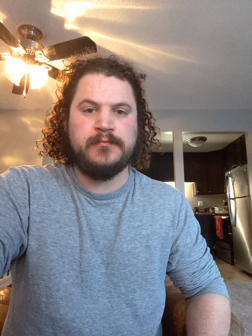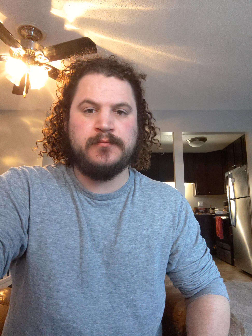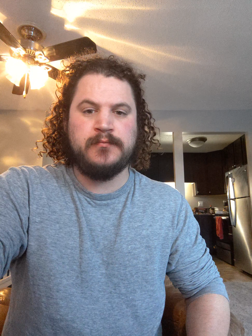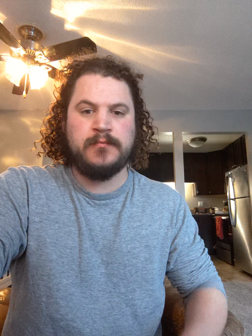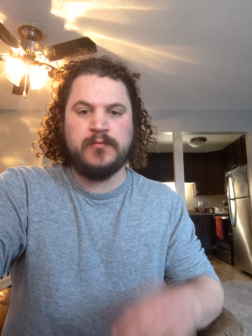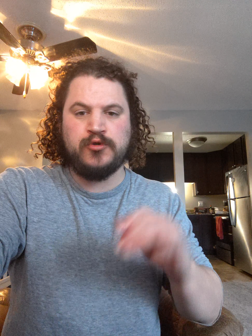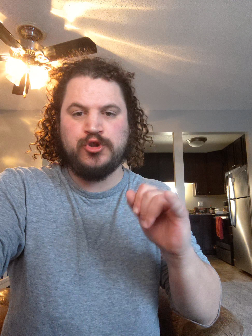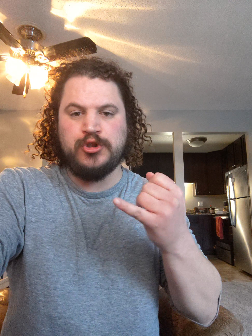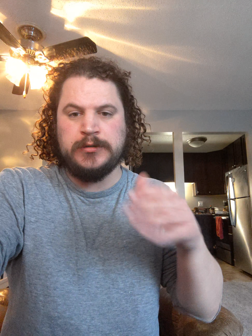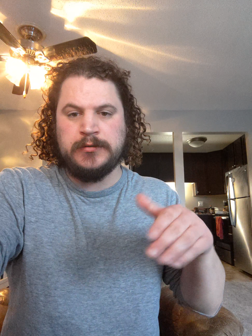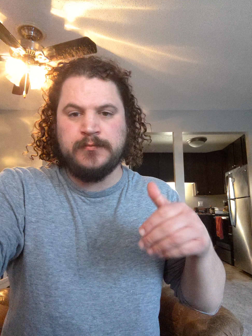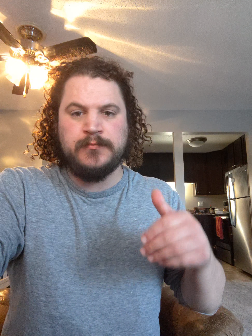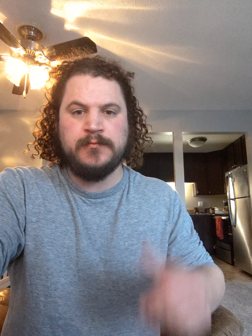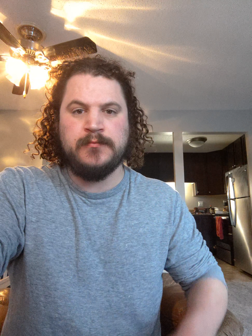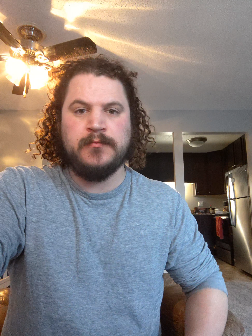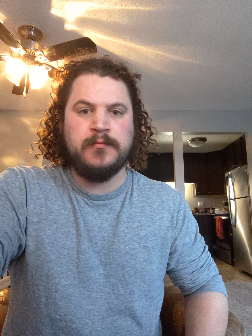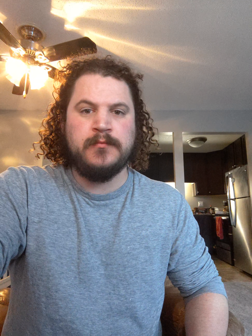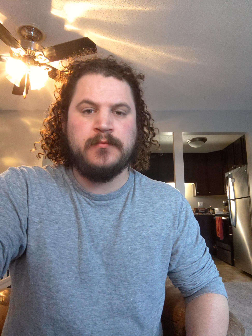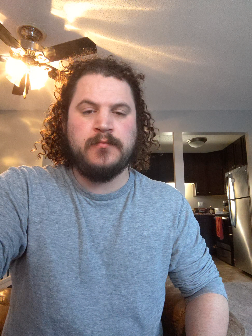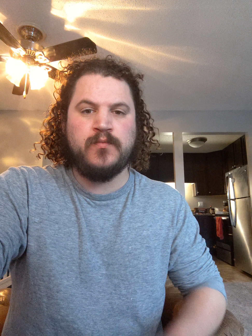jeans